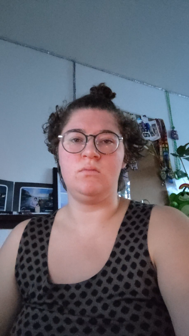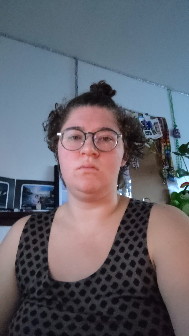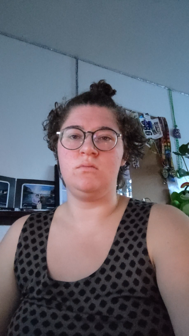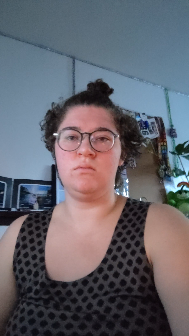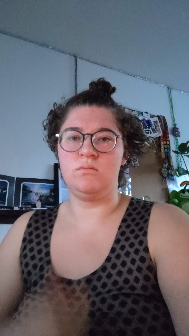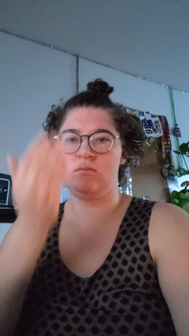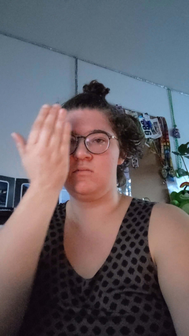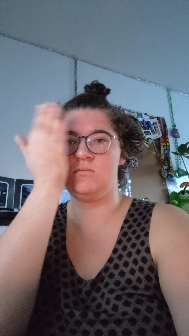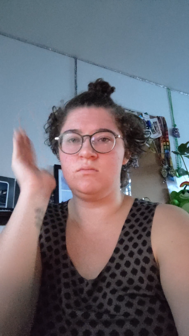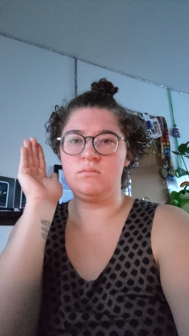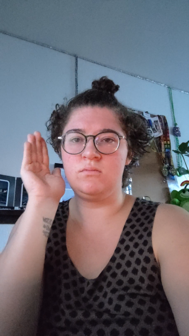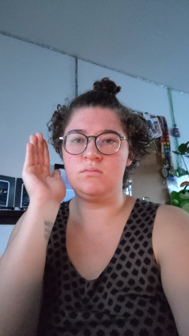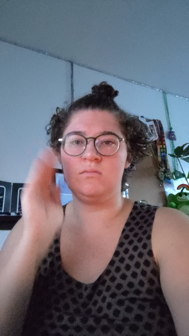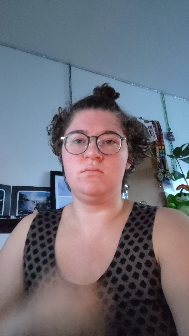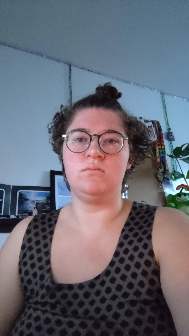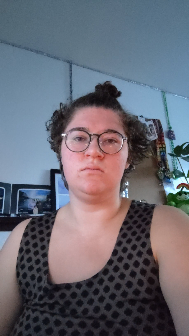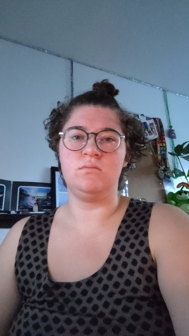peekaboo